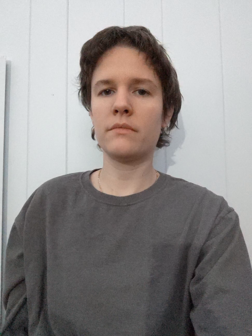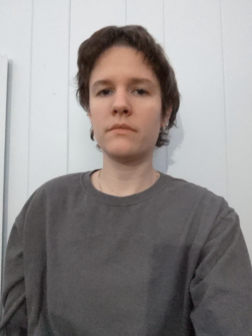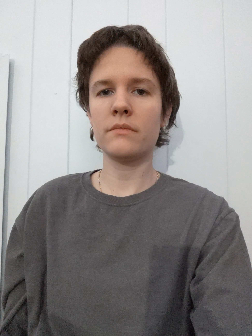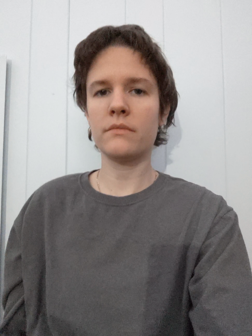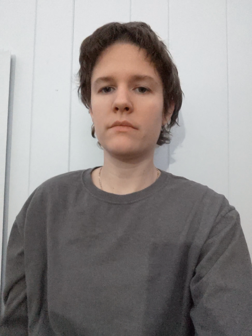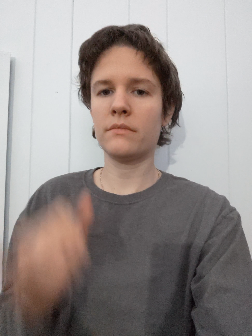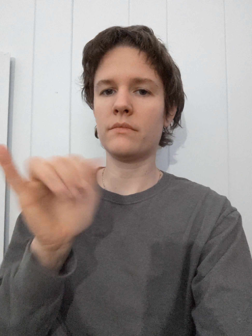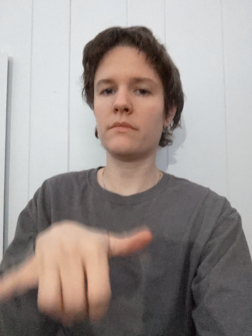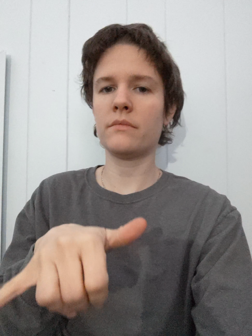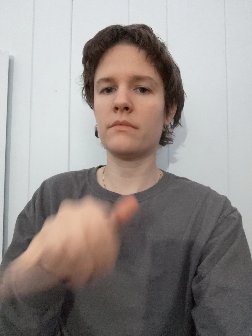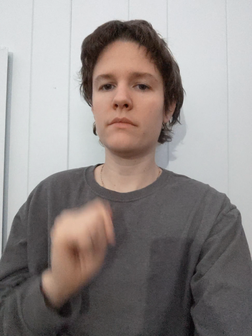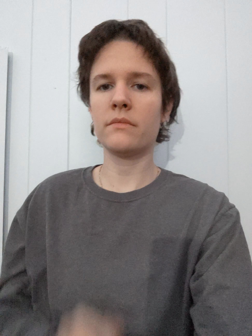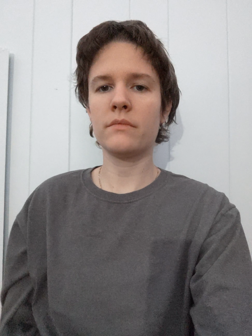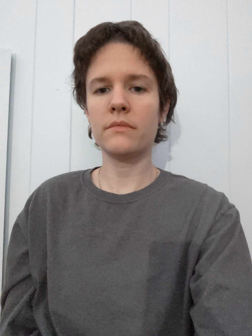that